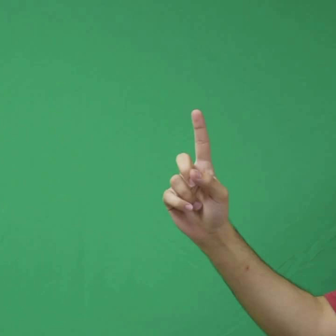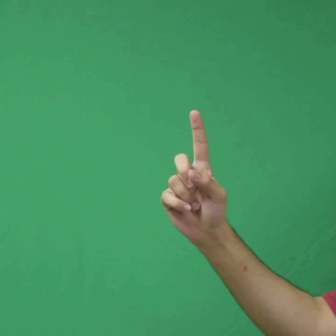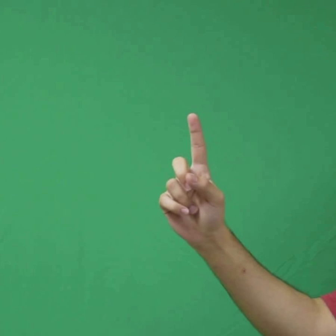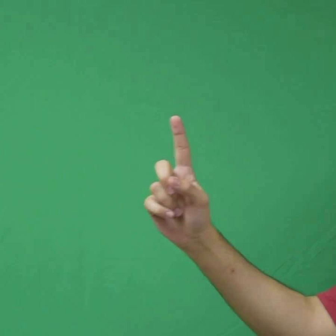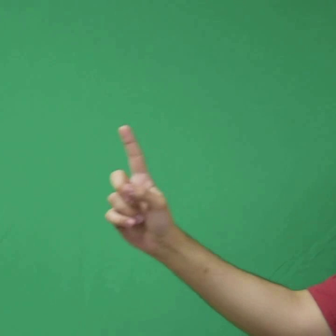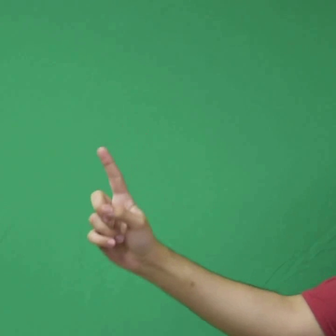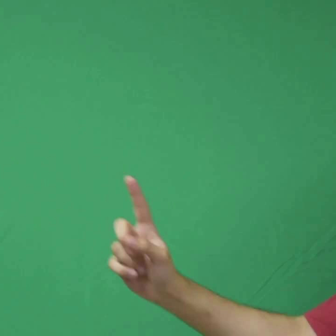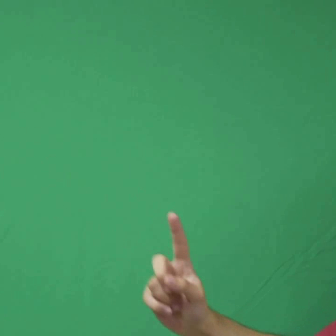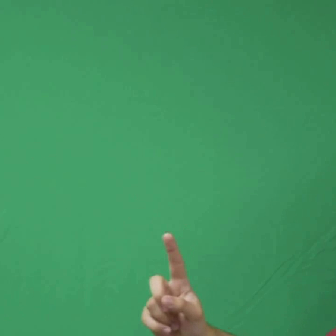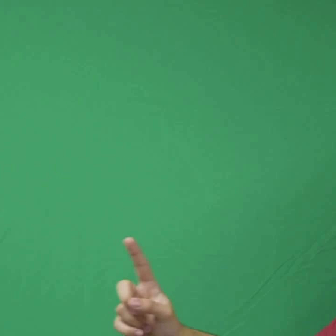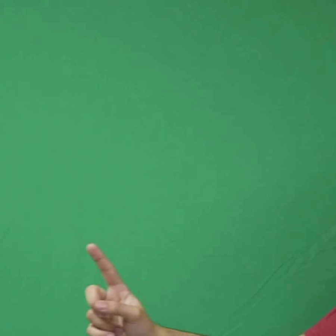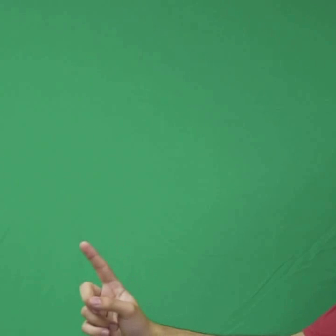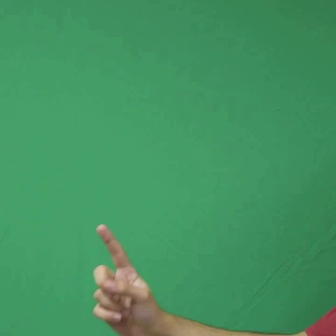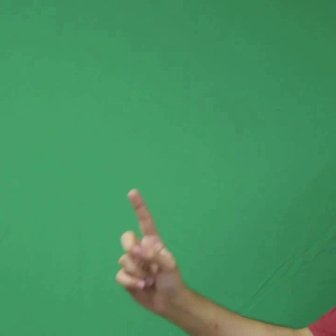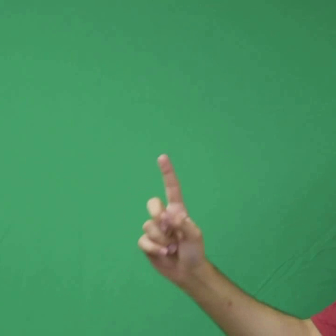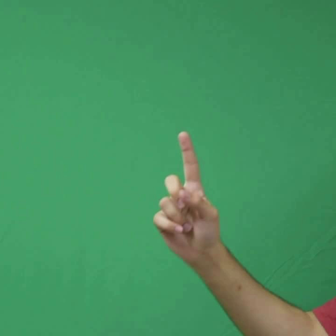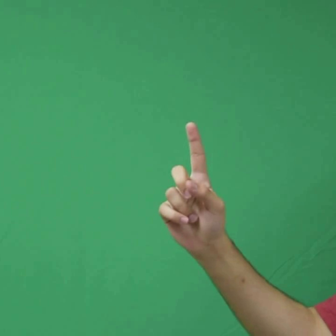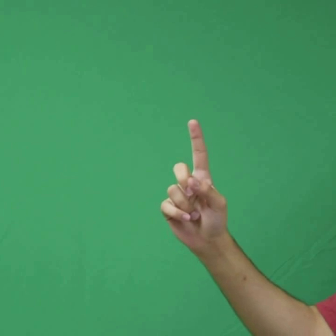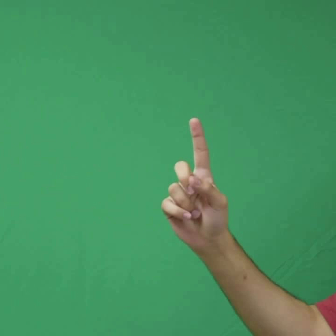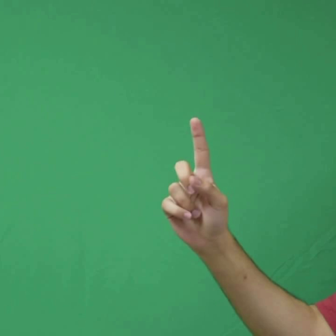Z